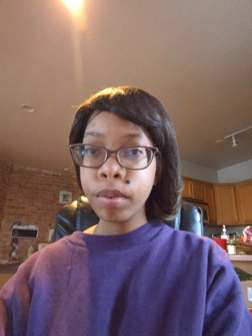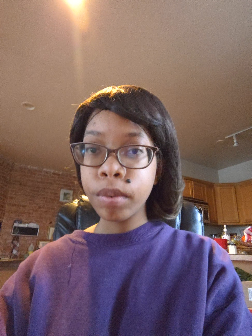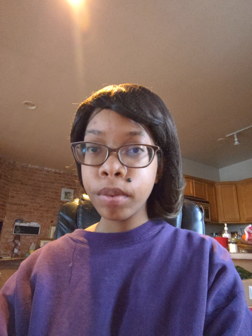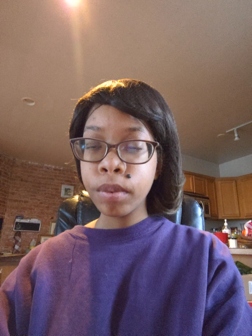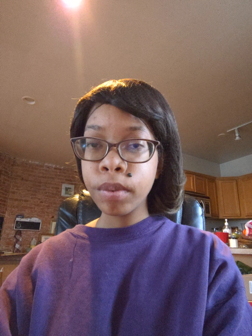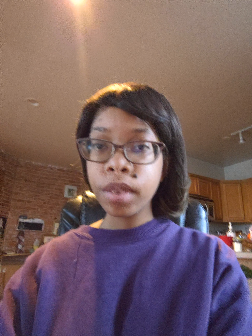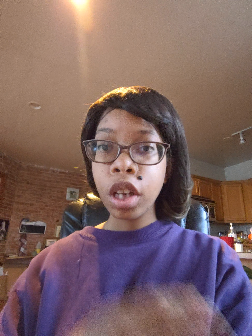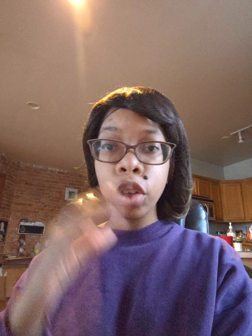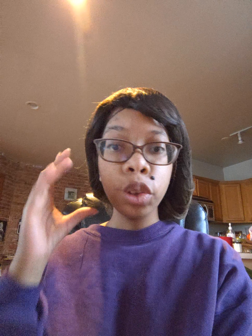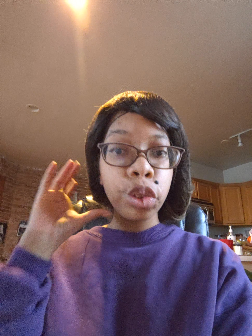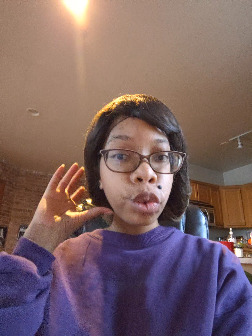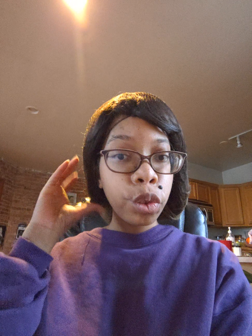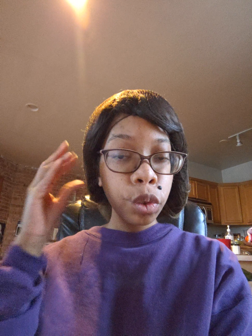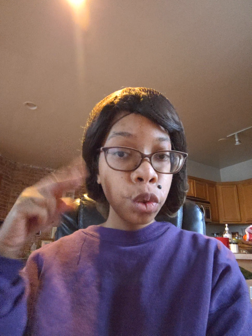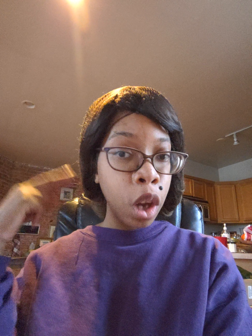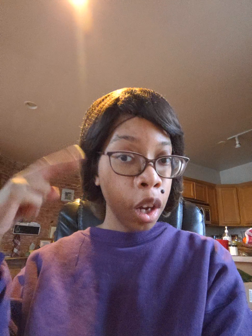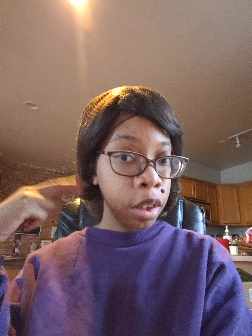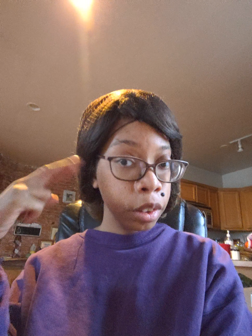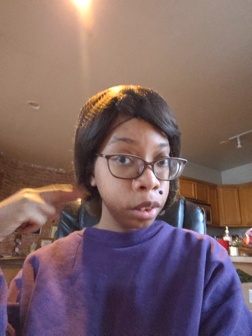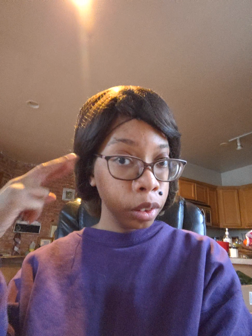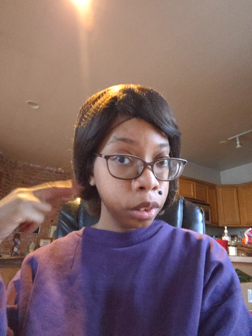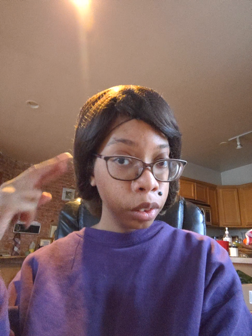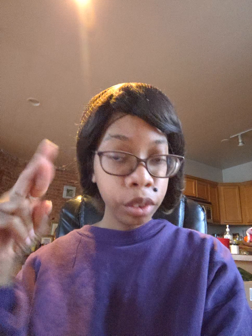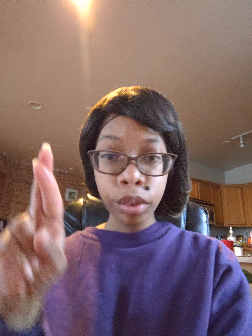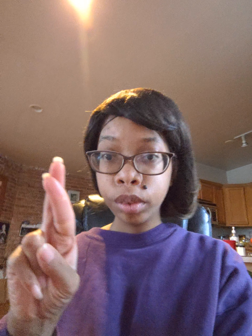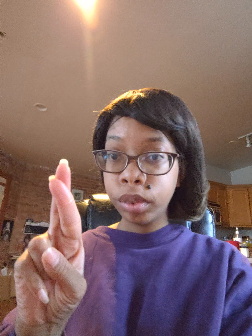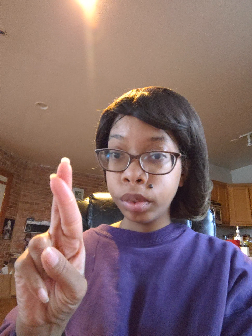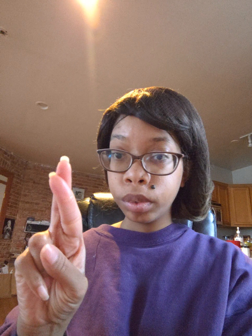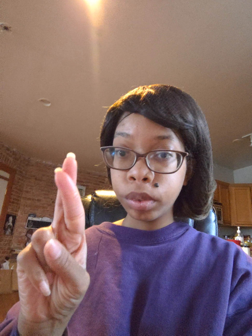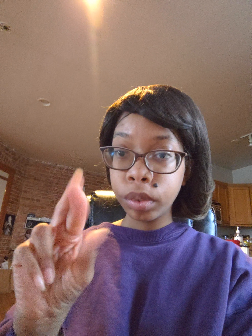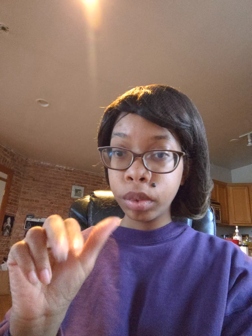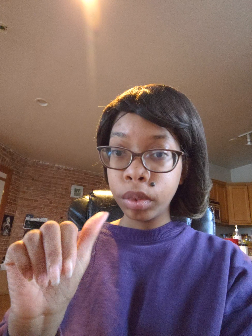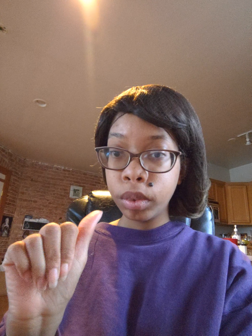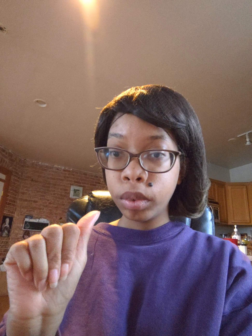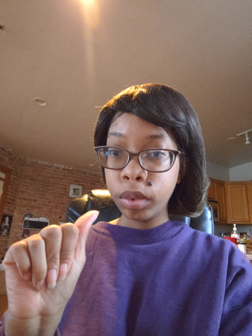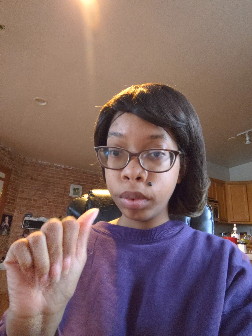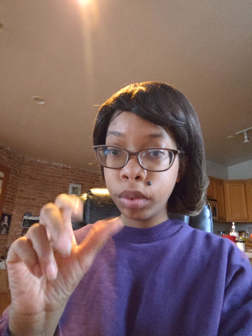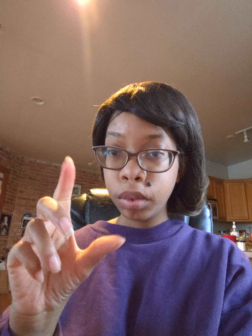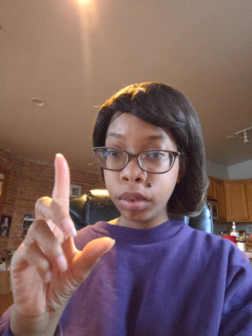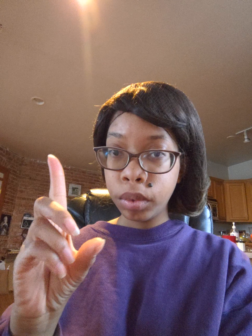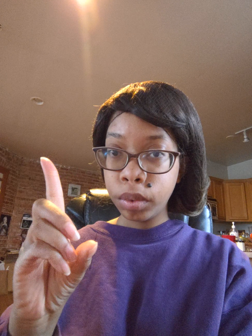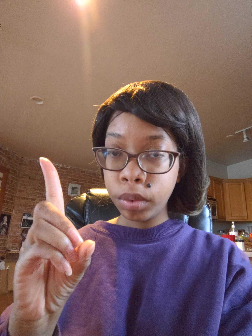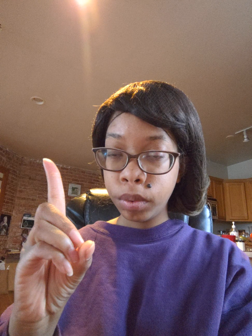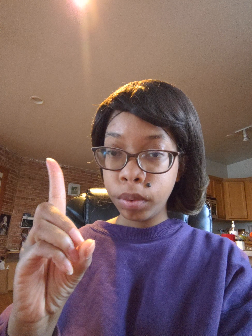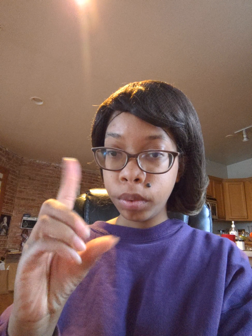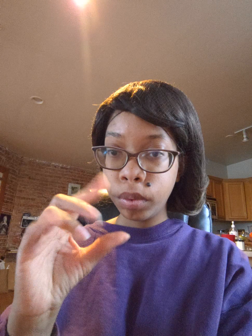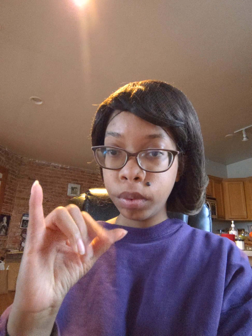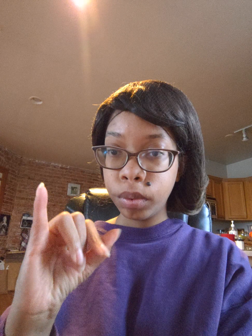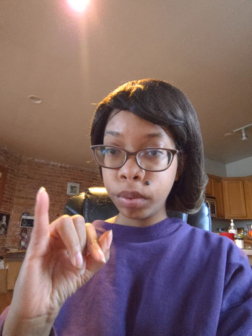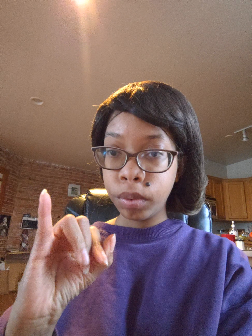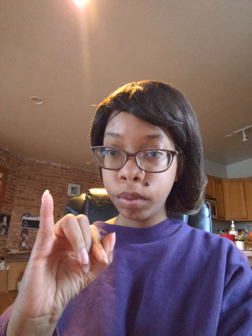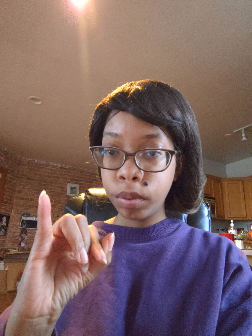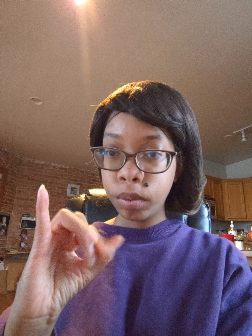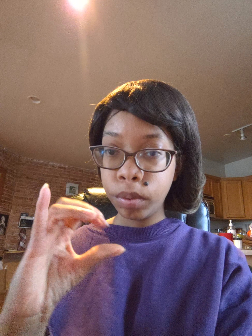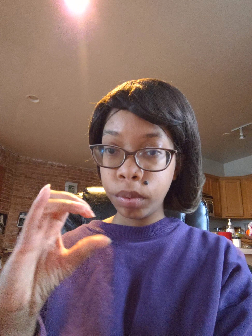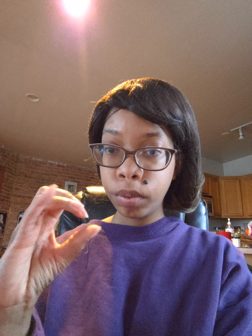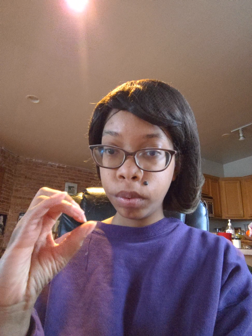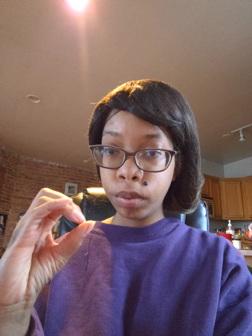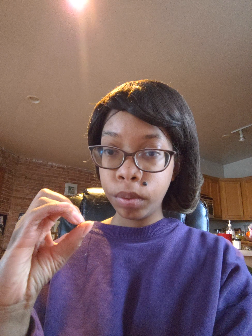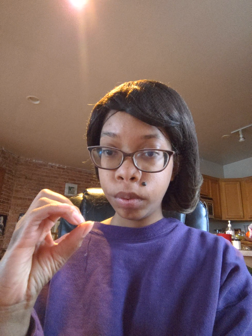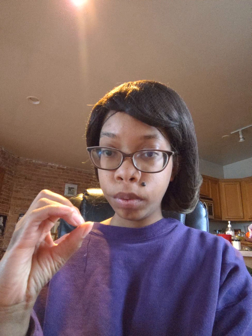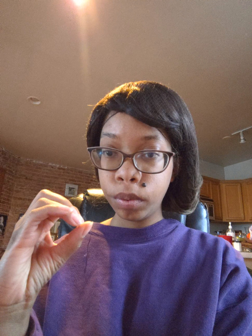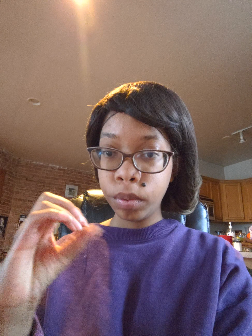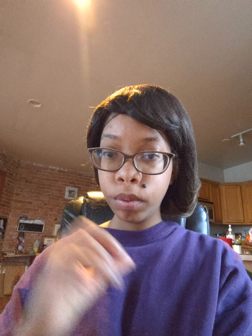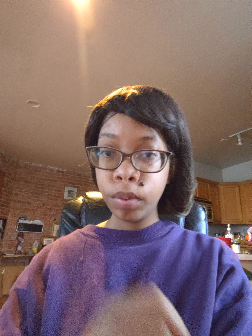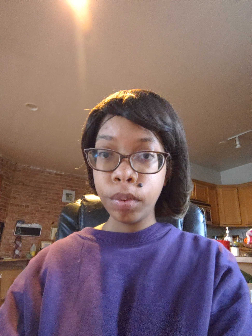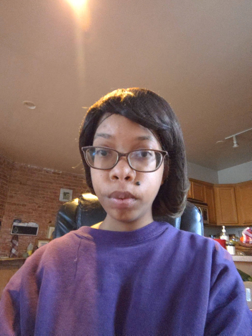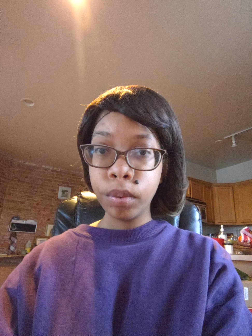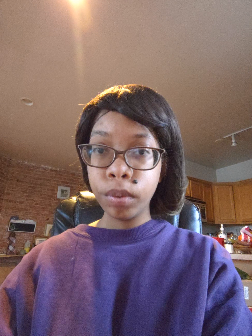radio